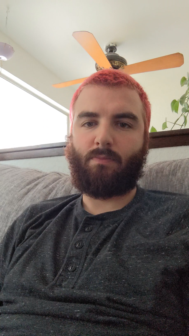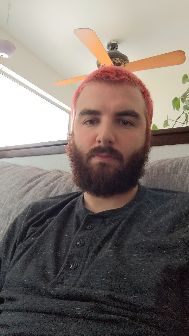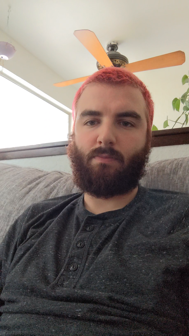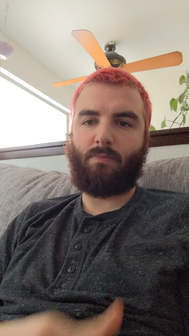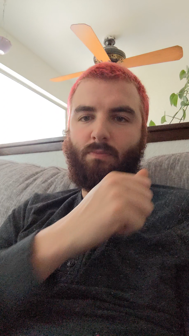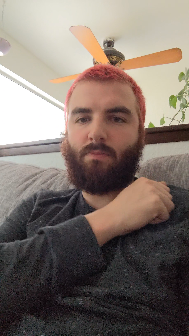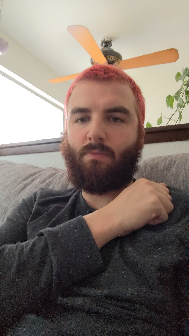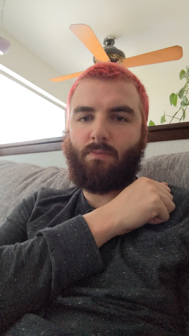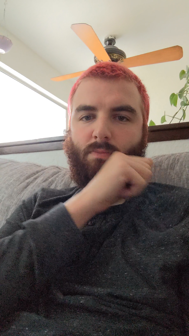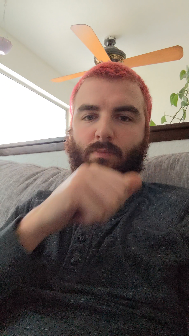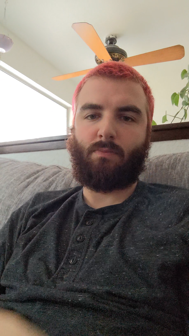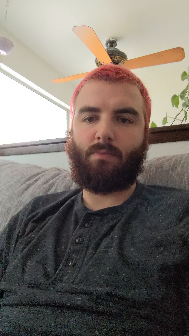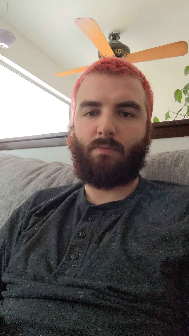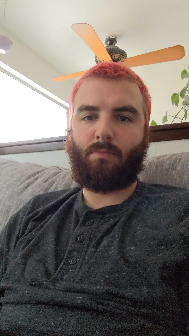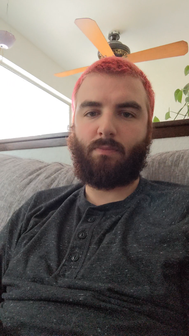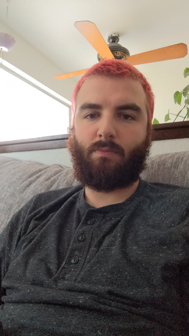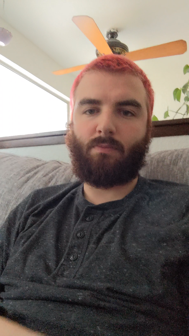hug